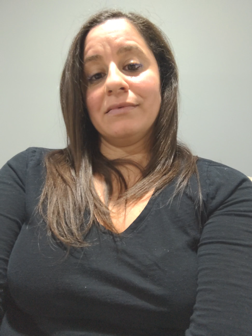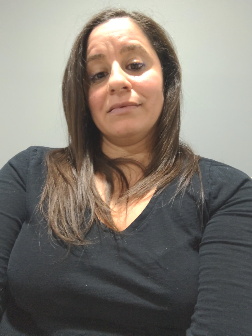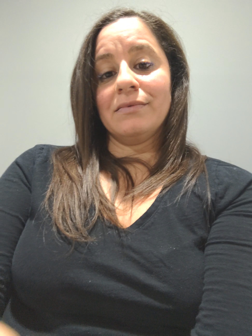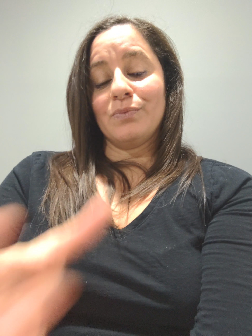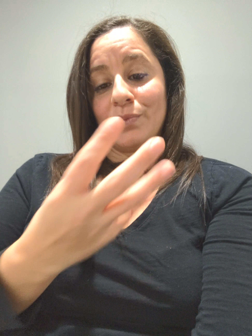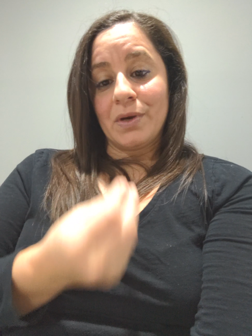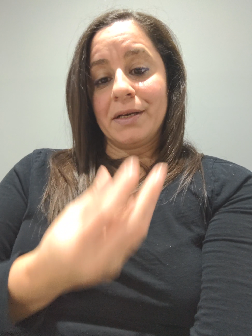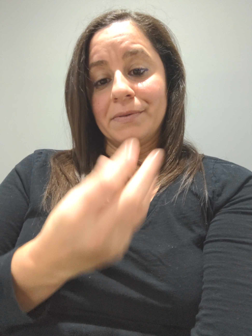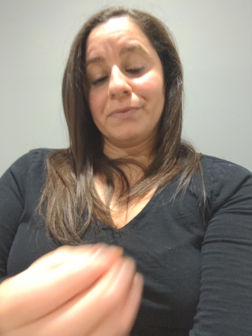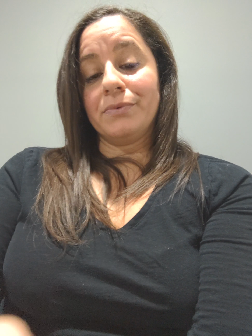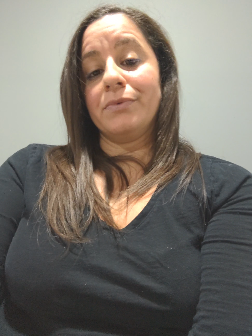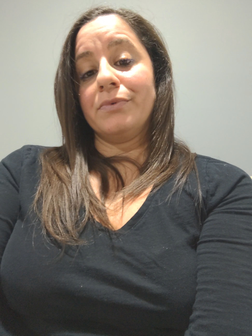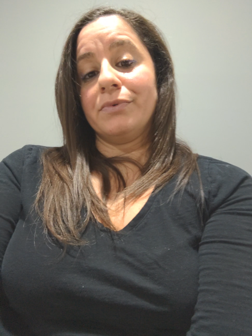wet